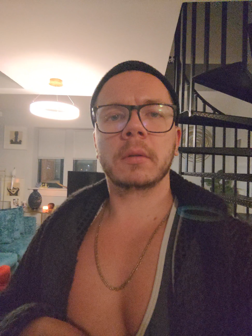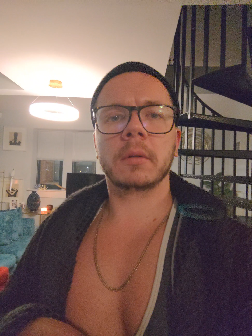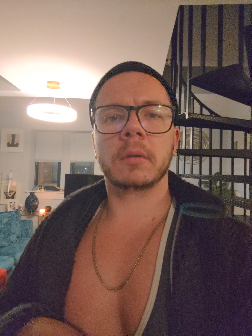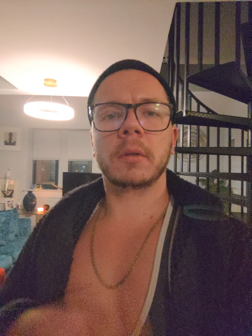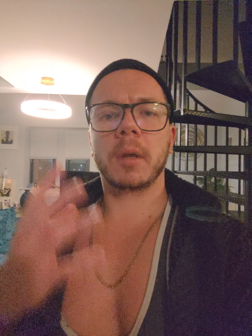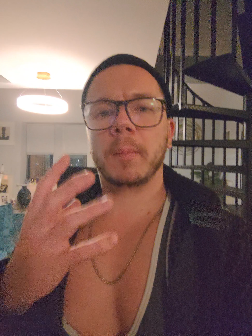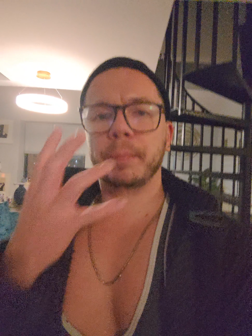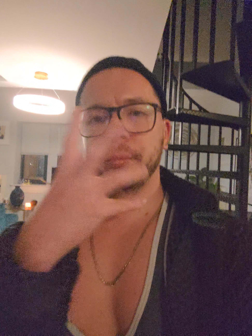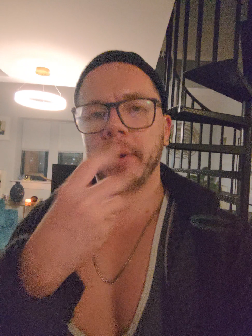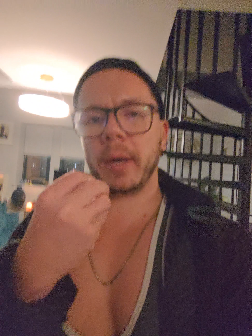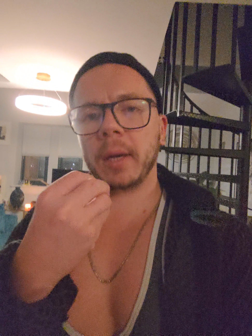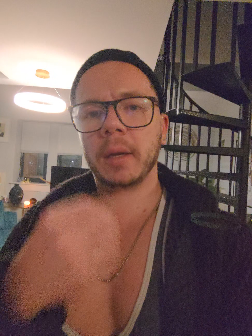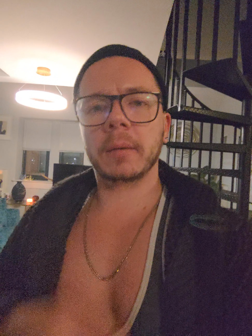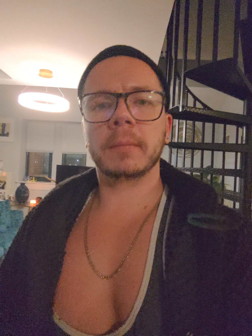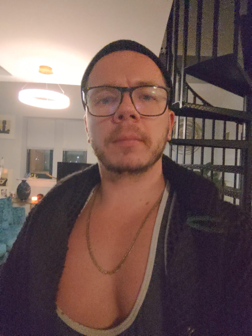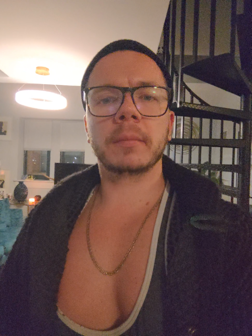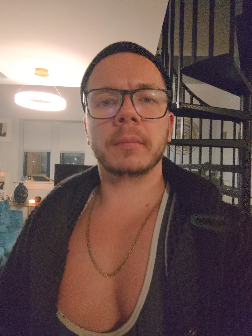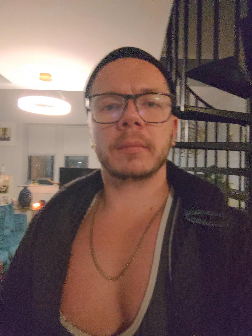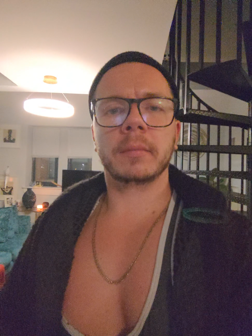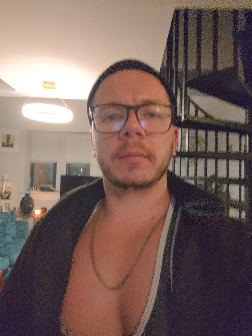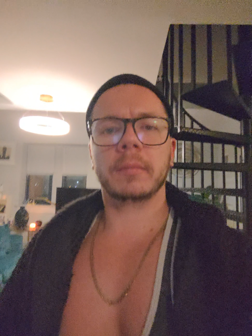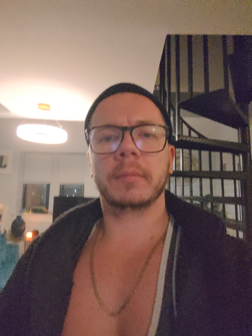pretty